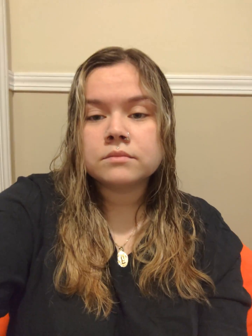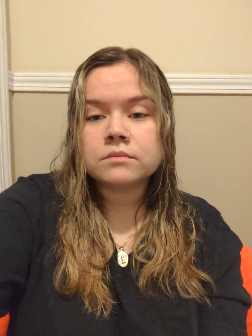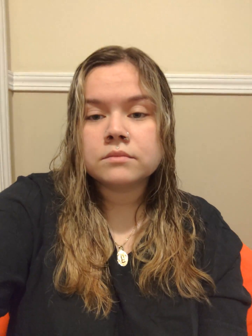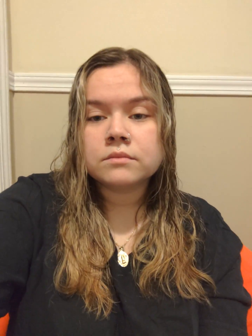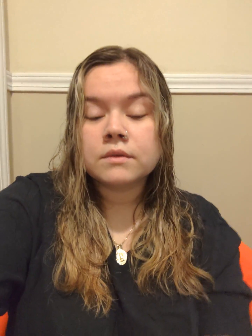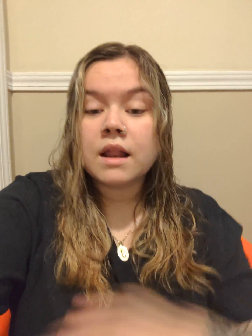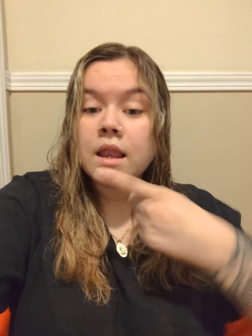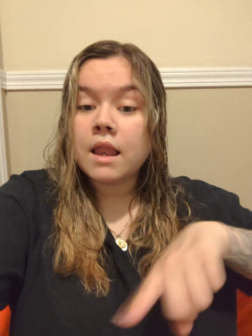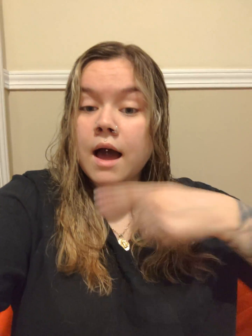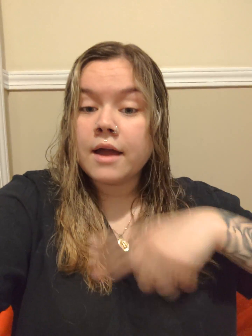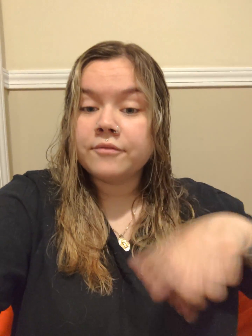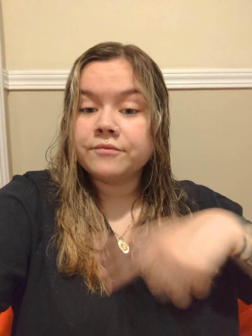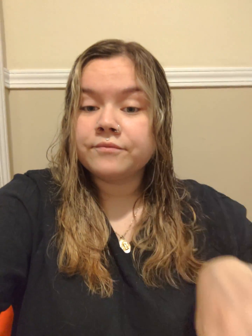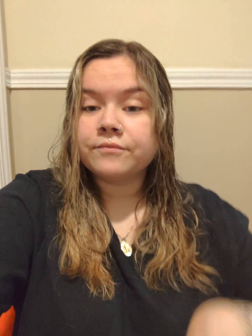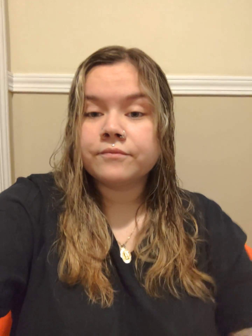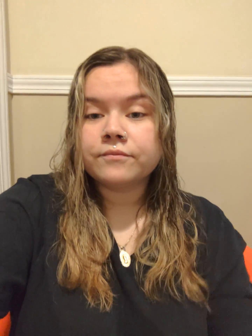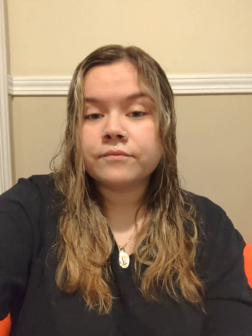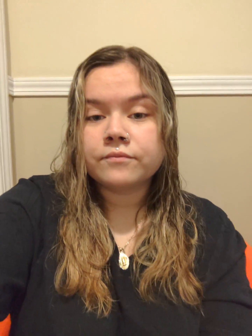knife